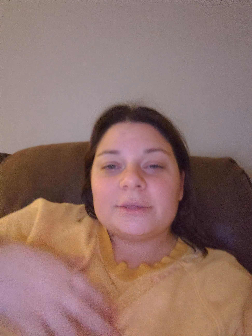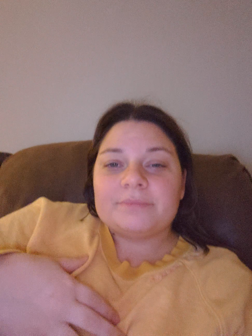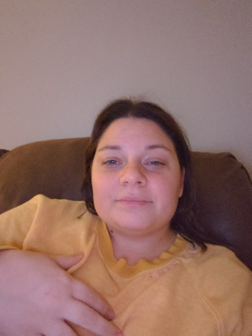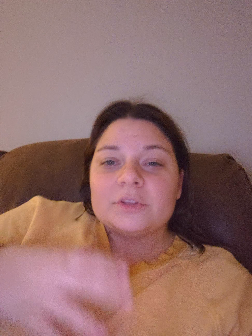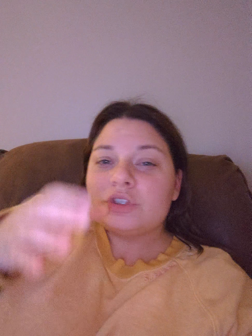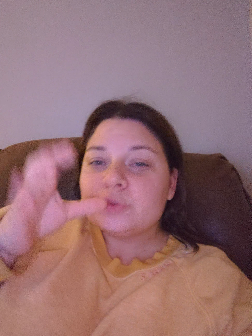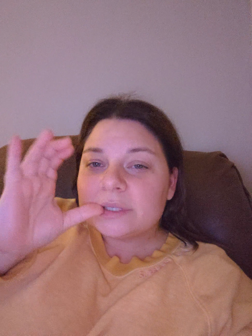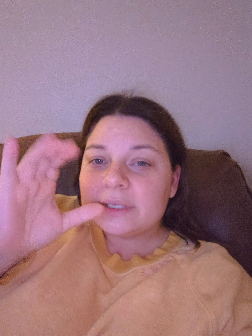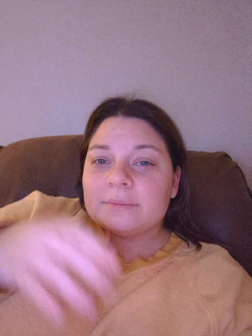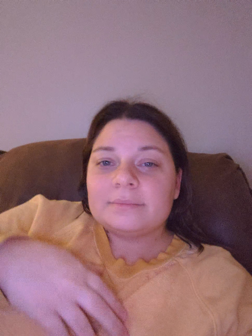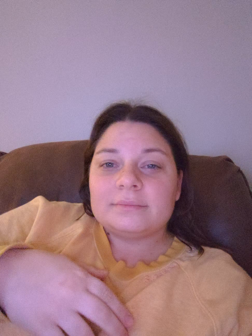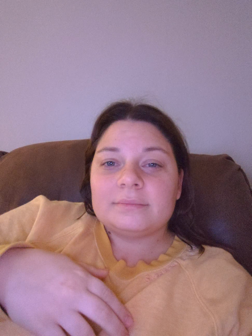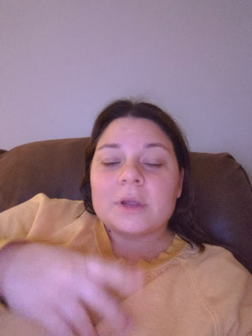drink